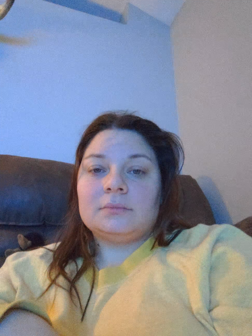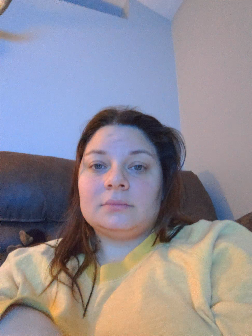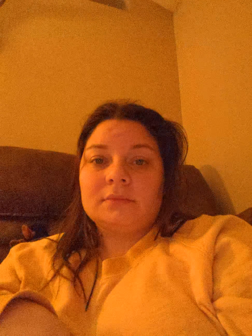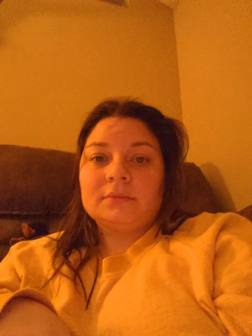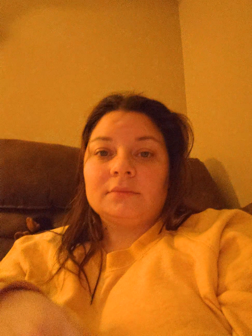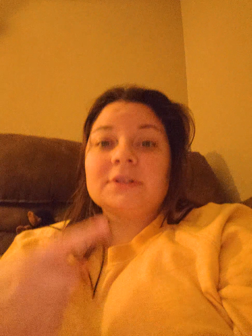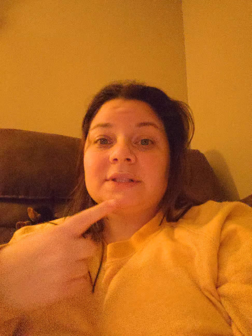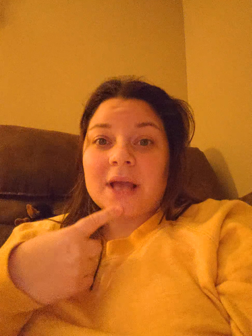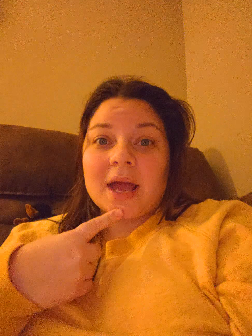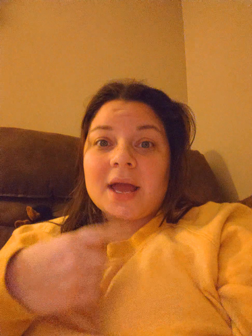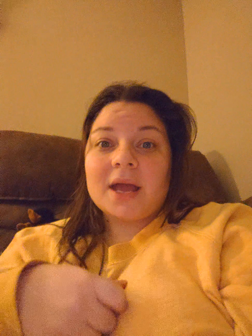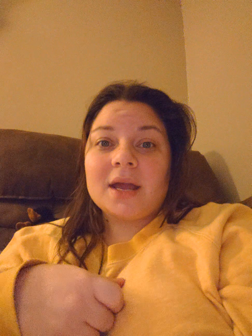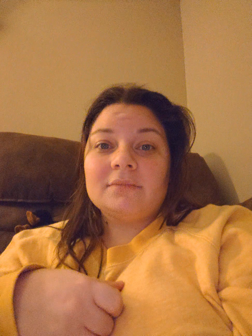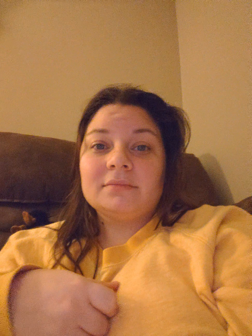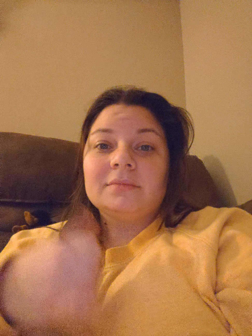say